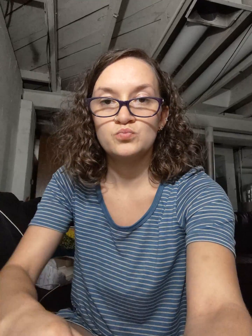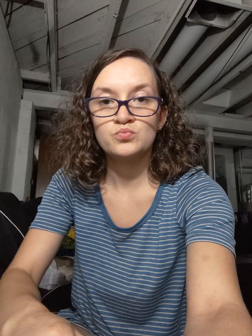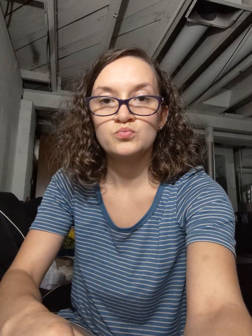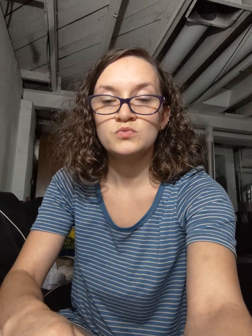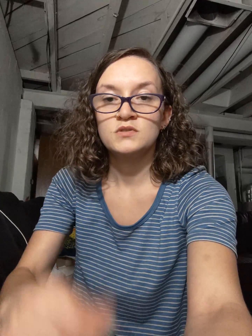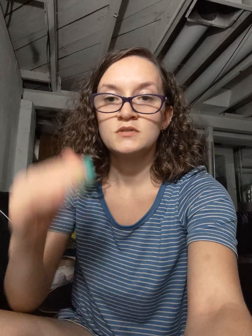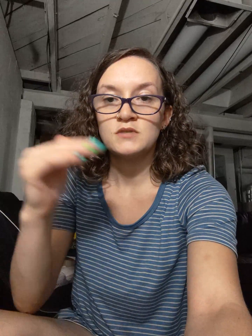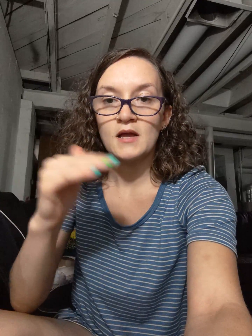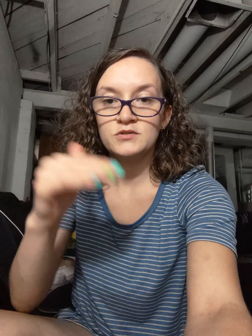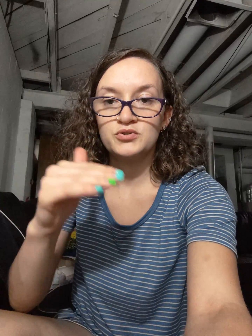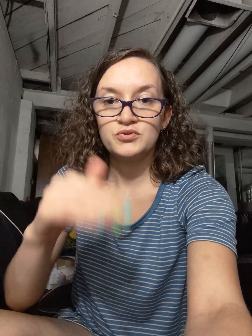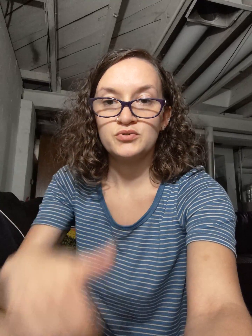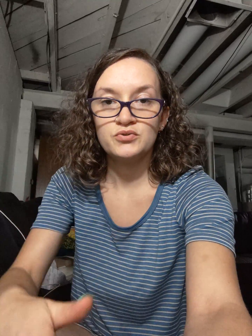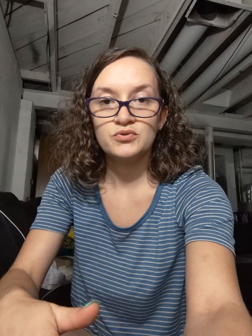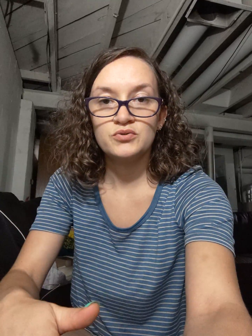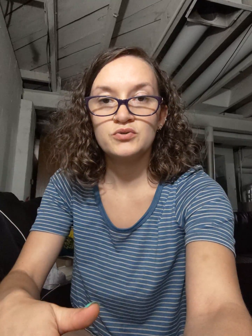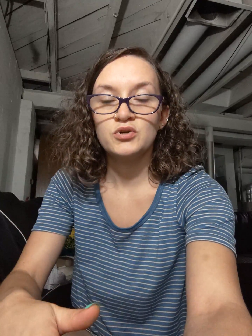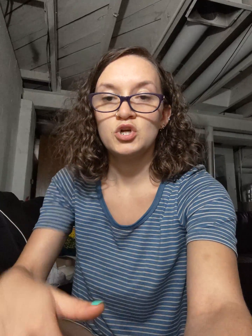doctor